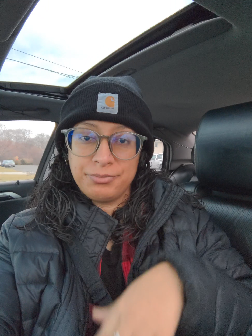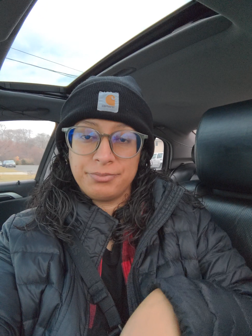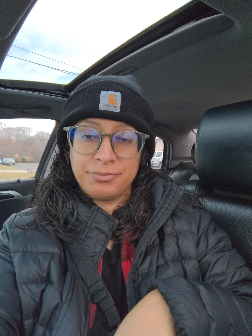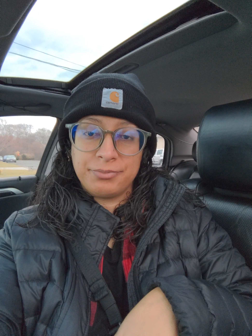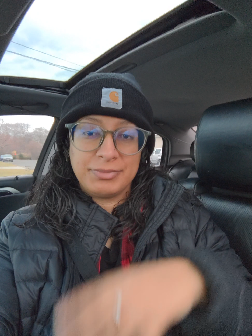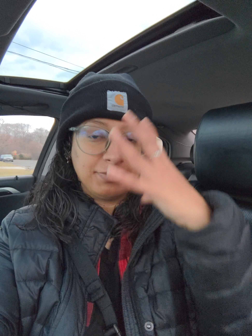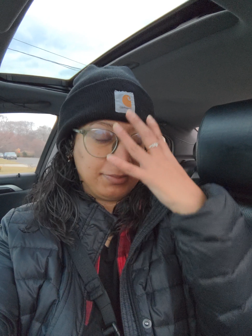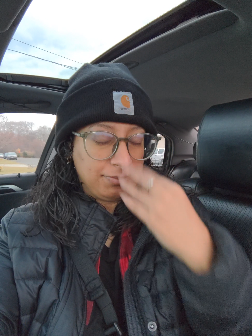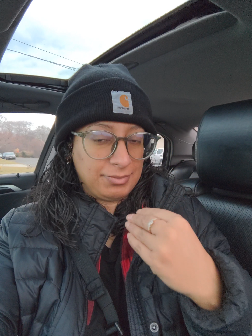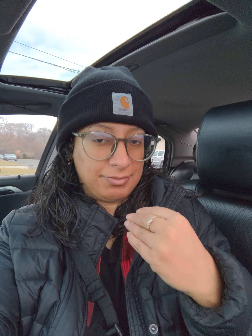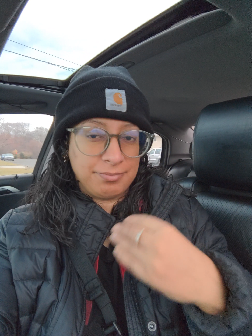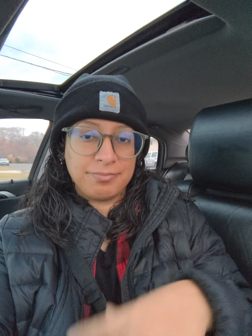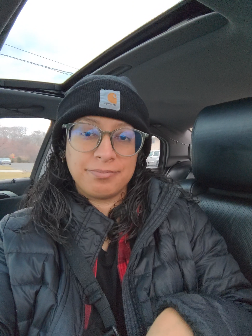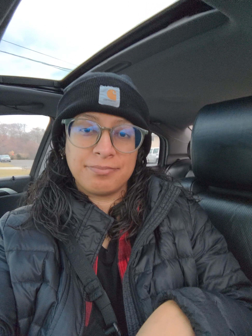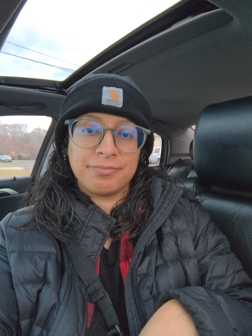sleep